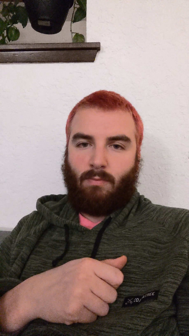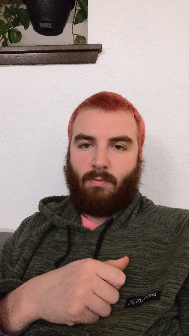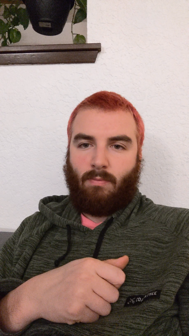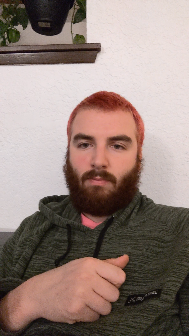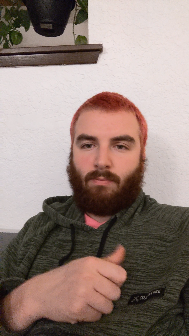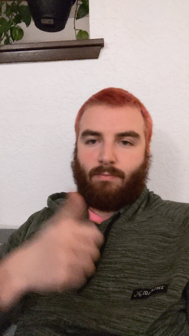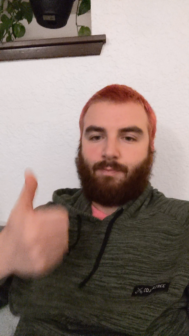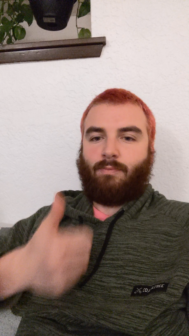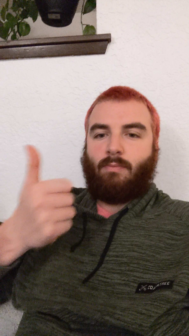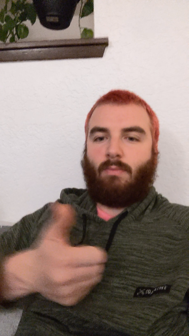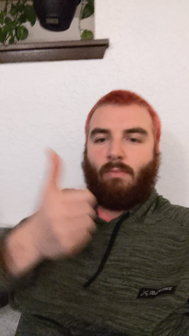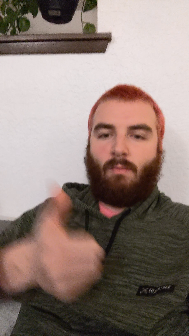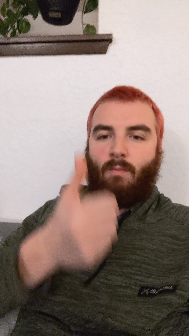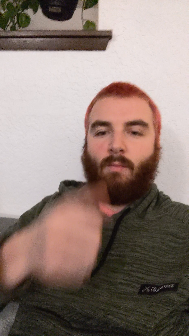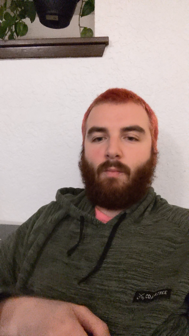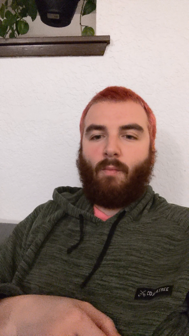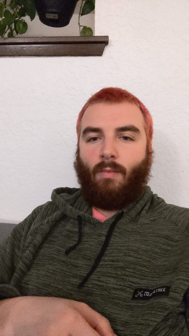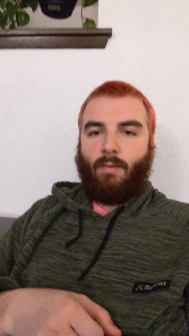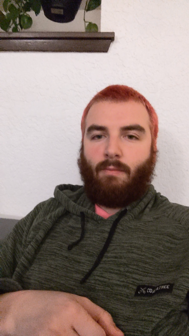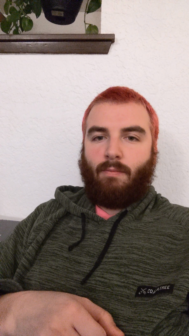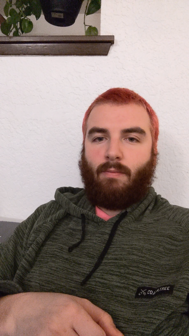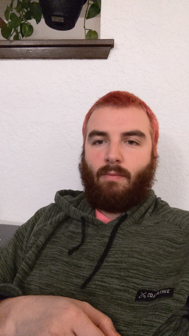chase